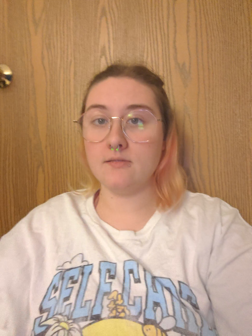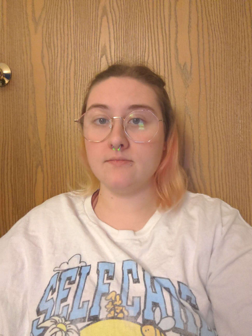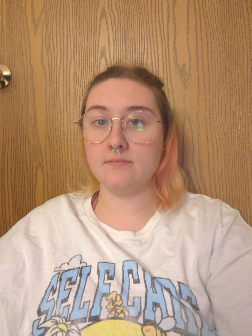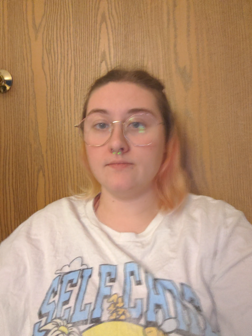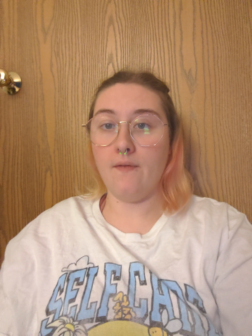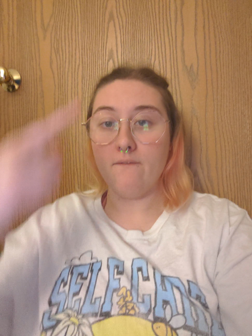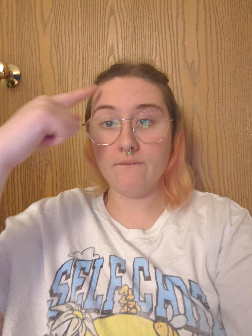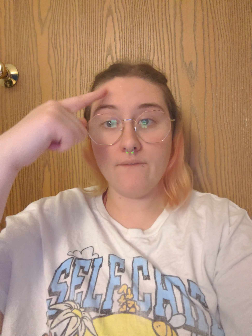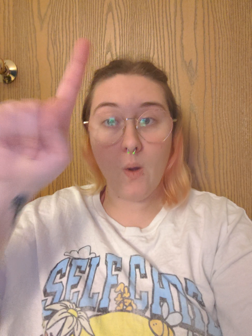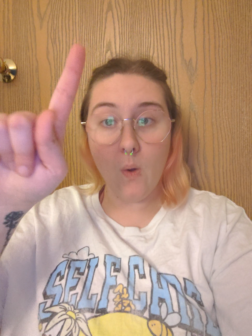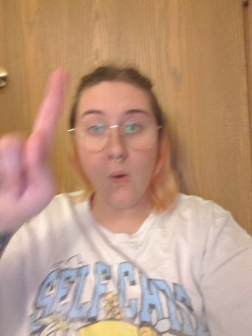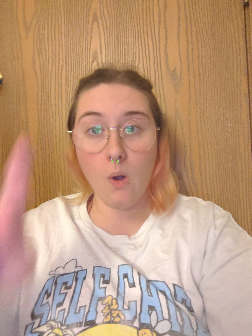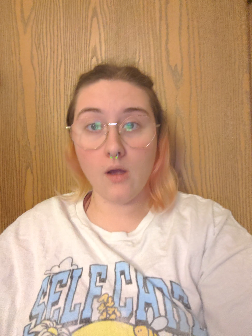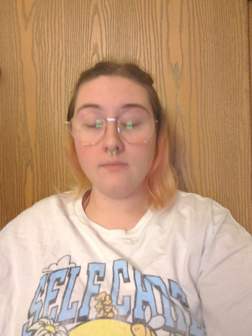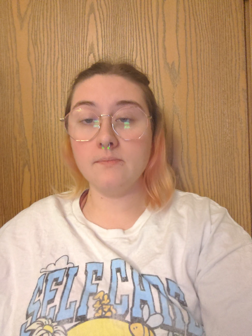for